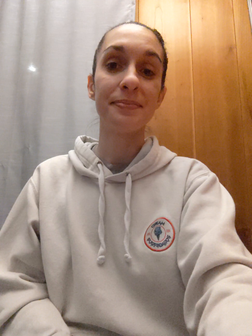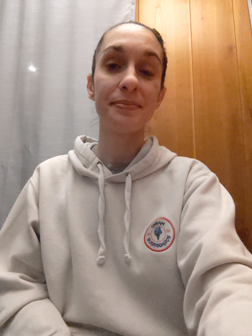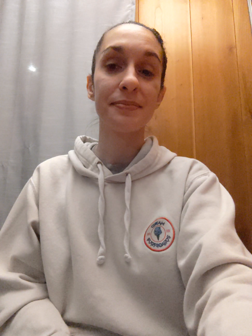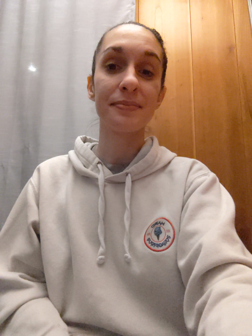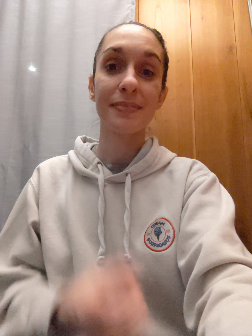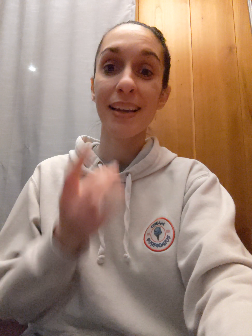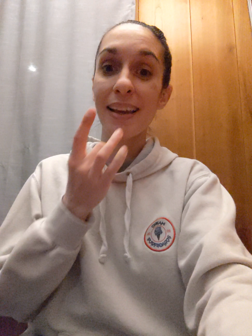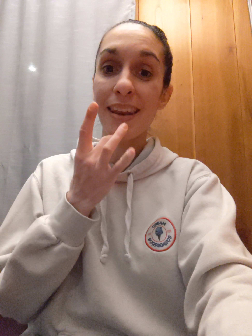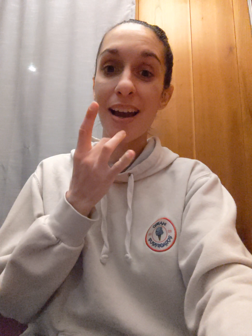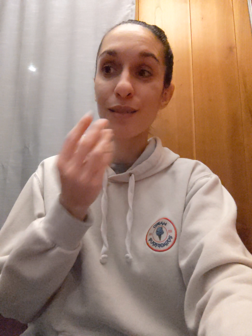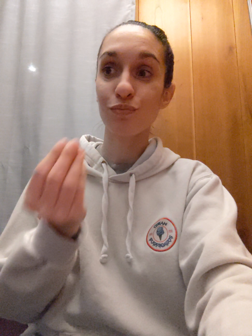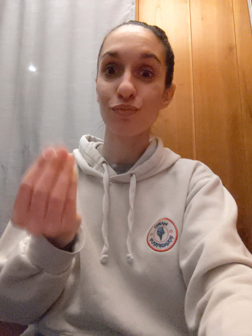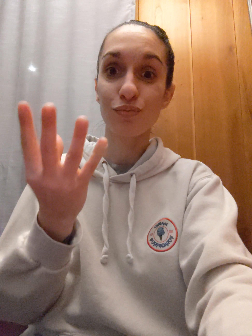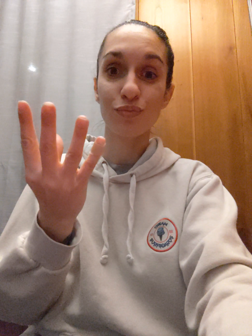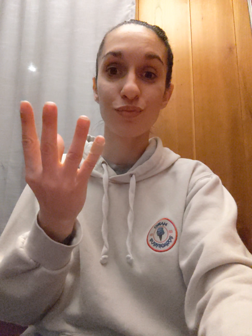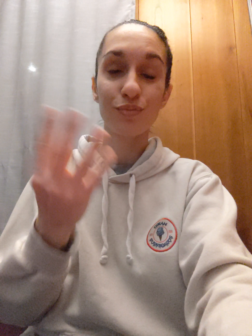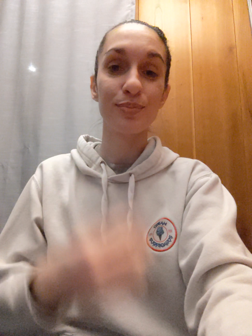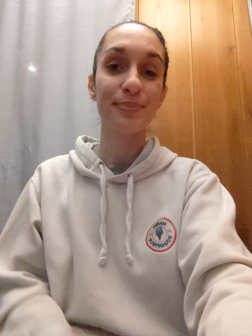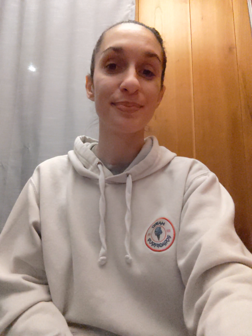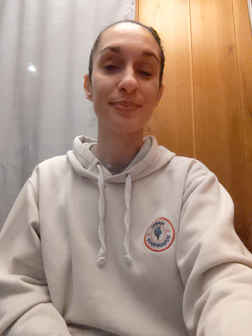lamp